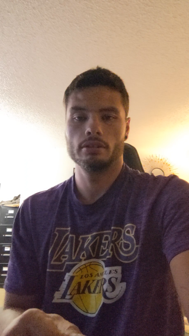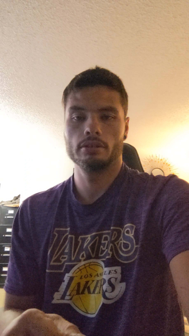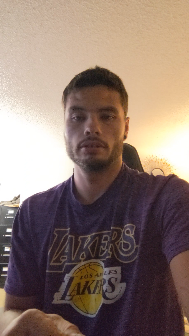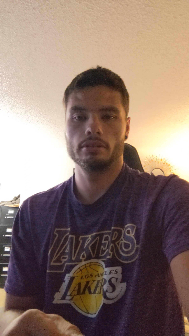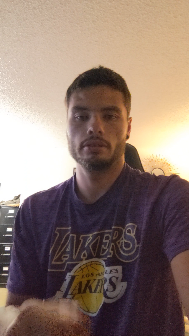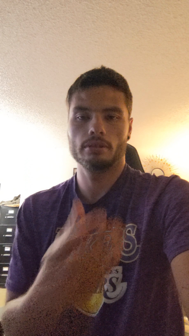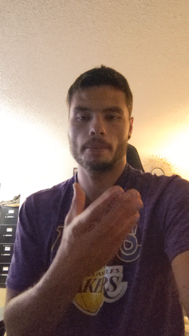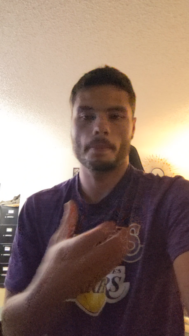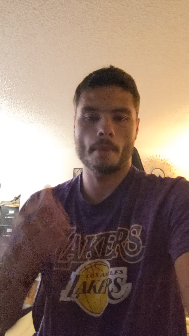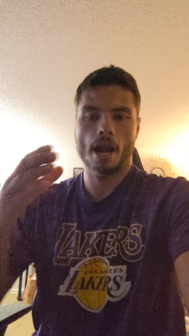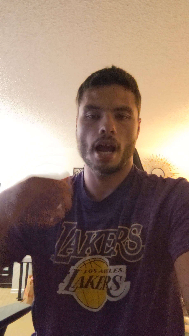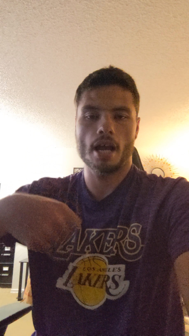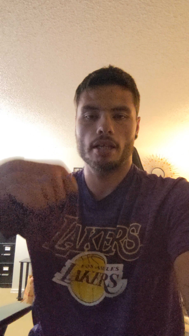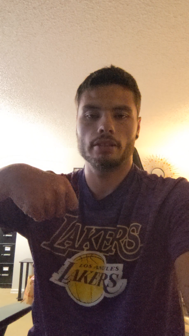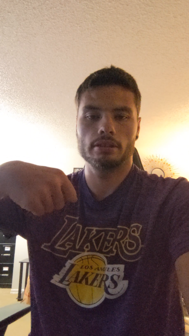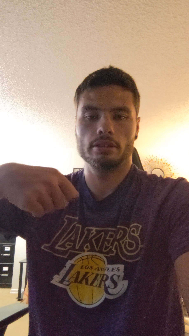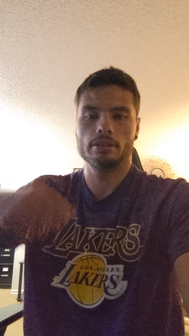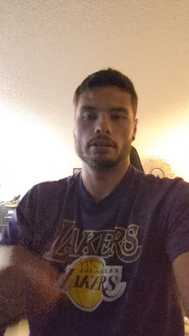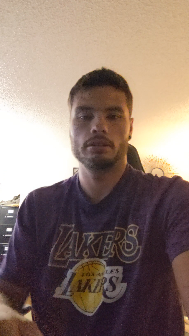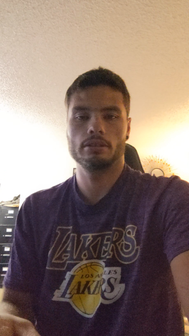basket